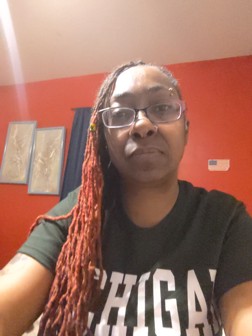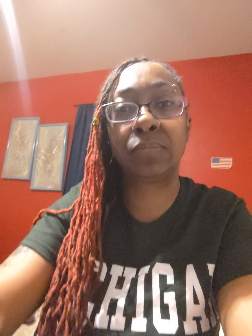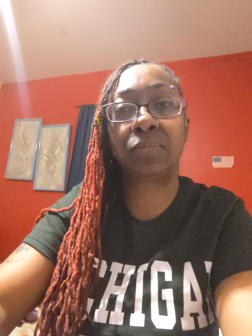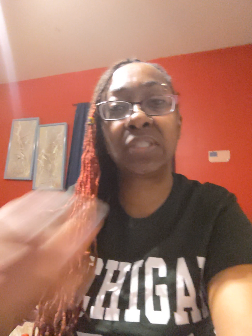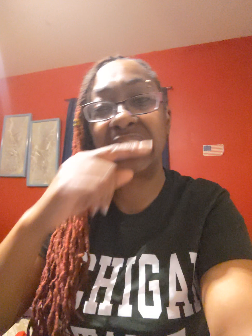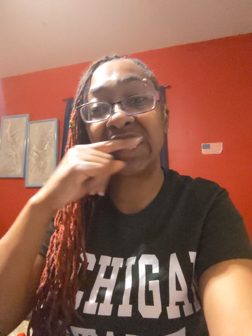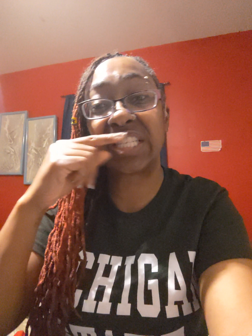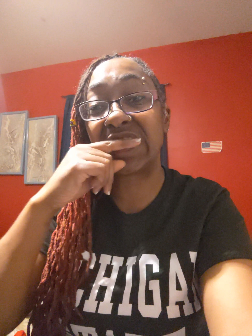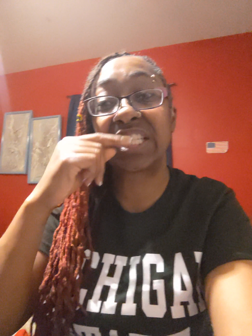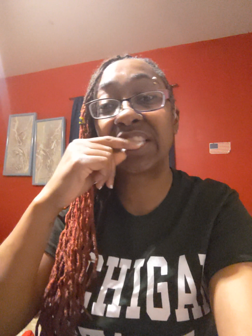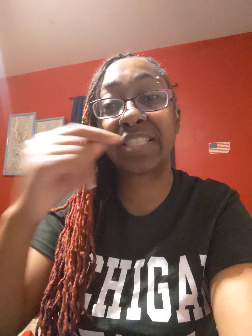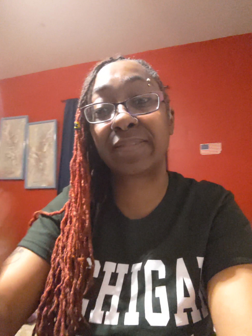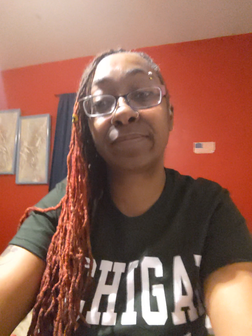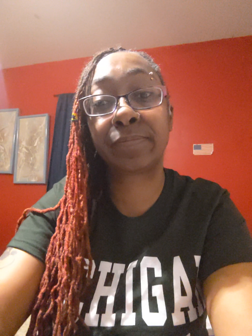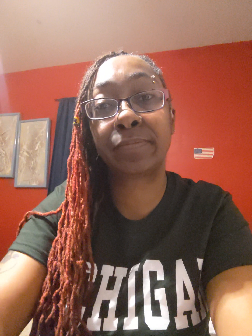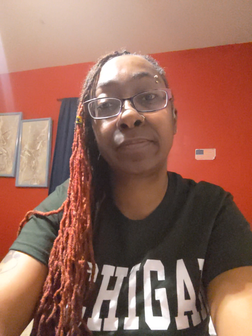toothbrush